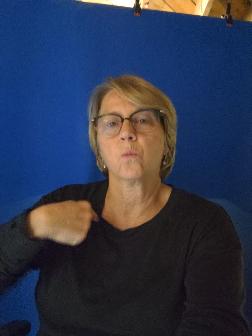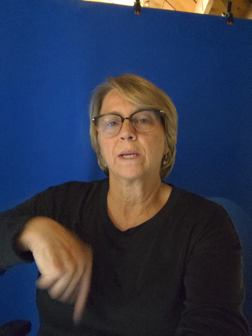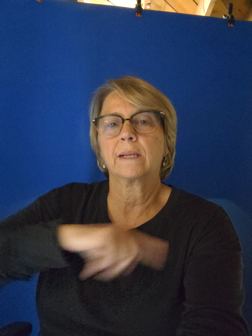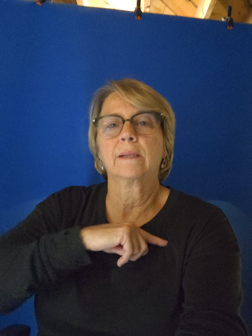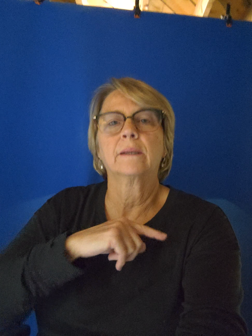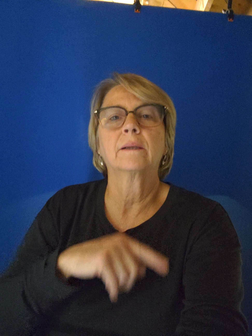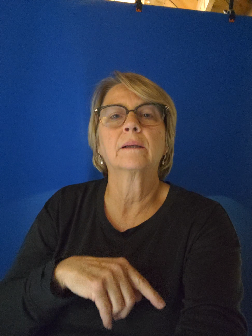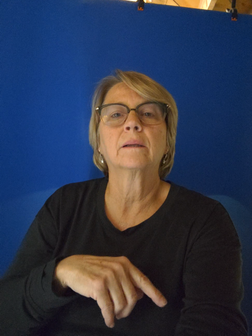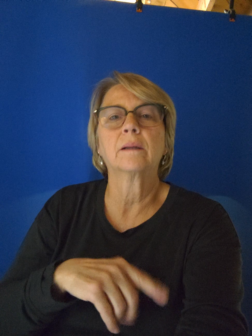we